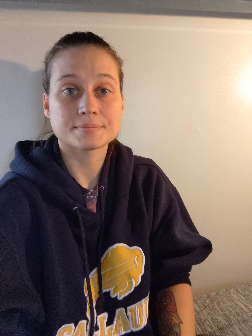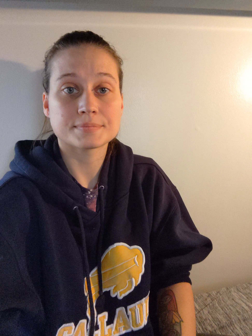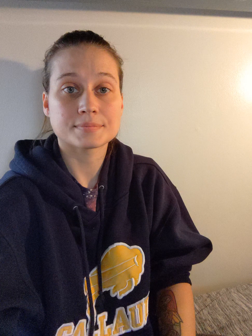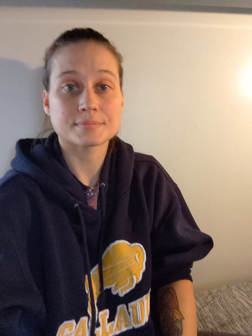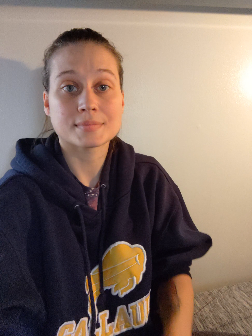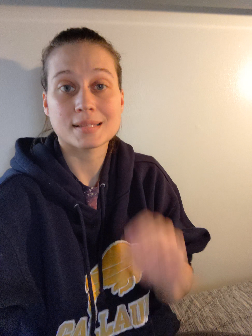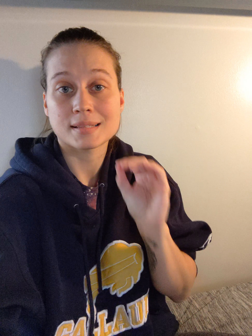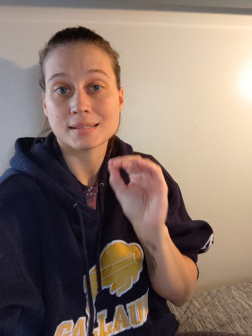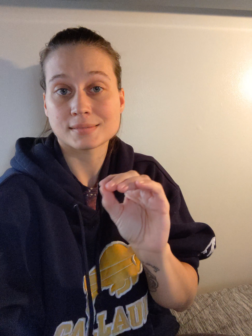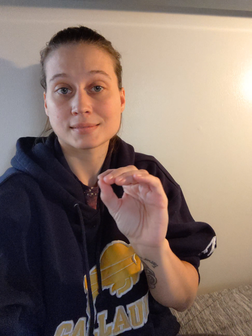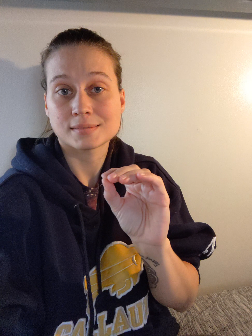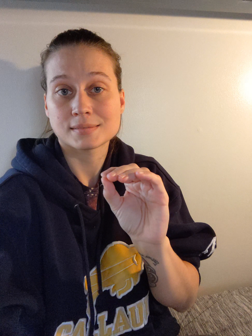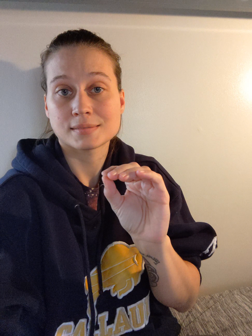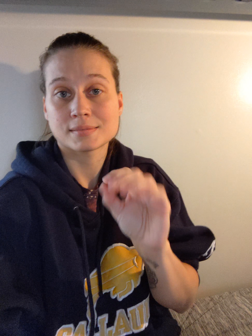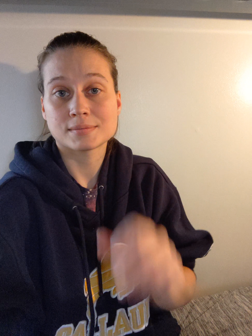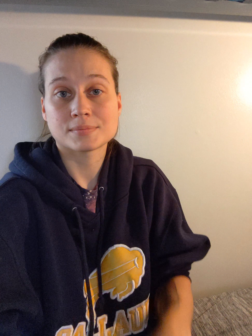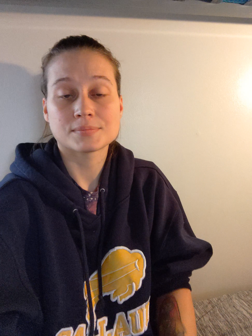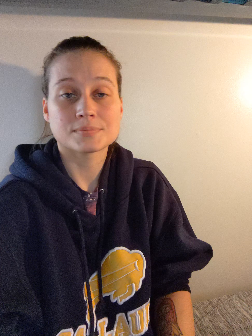kiss